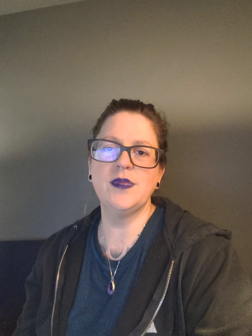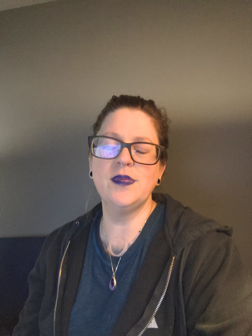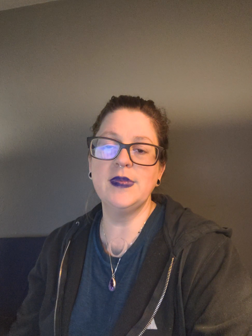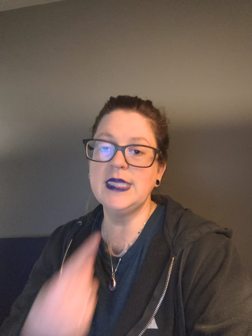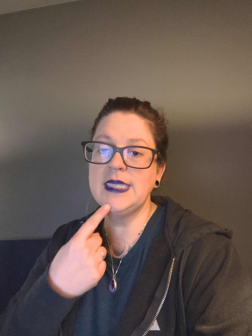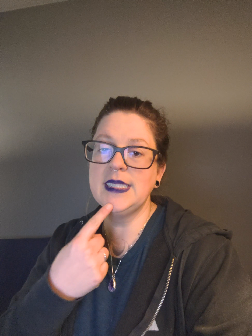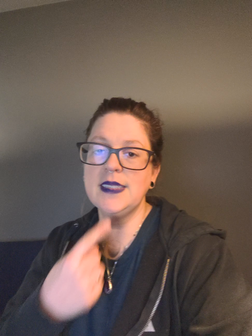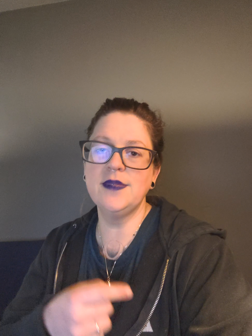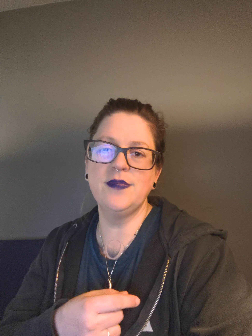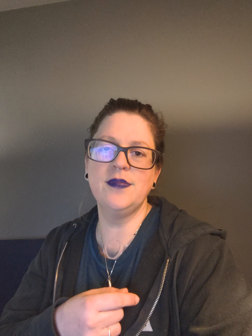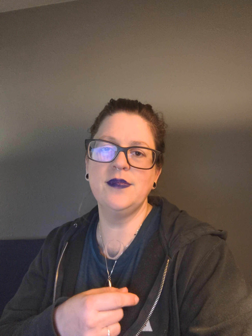say